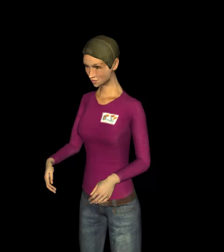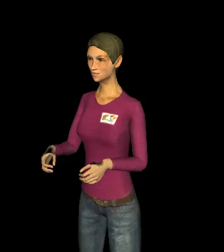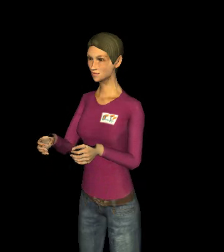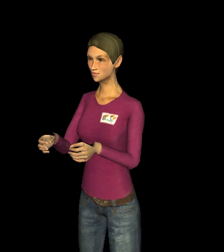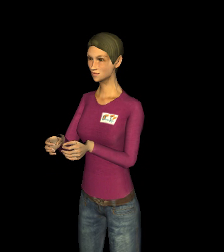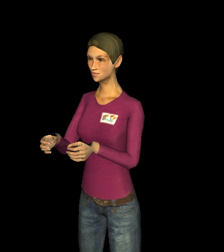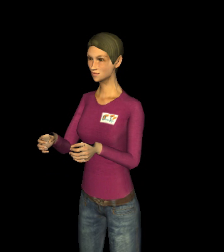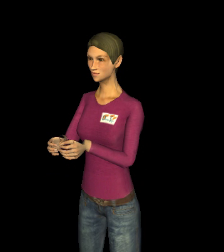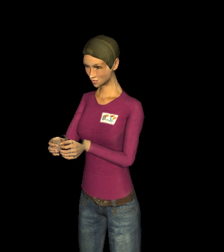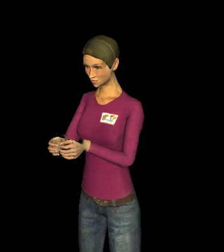مجموعة